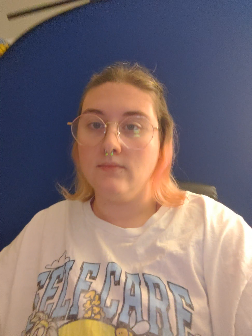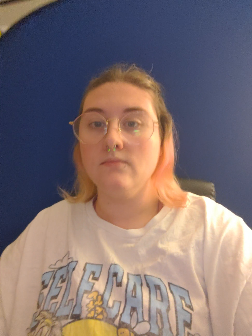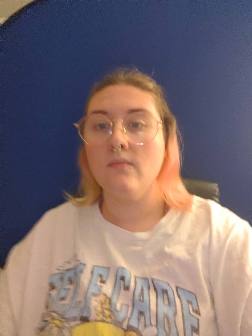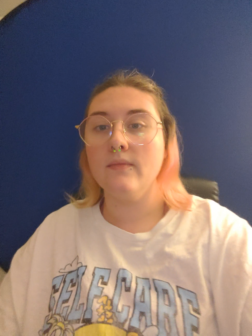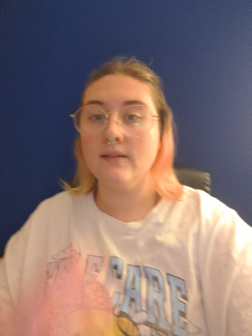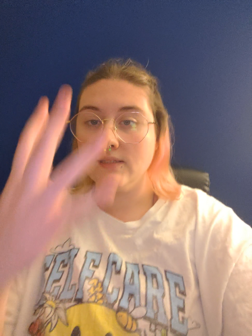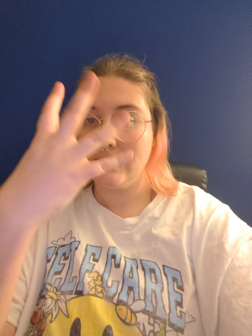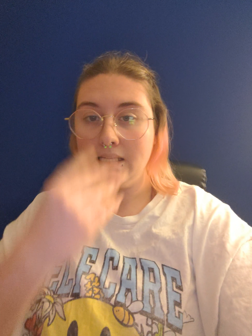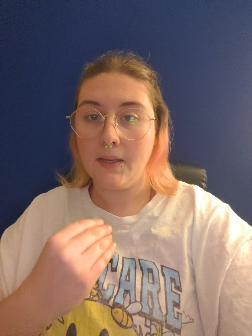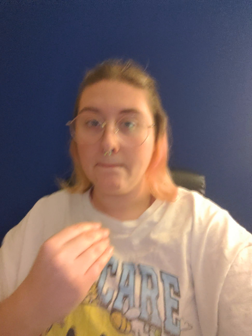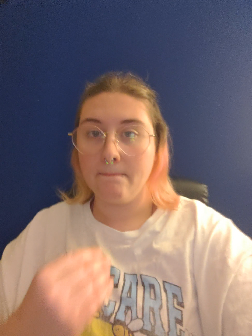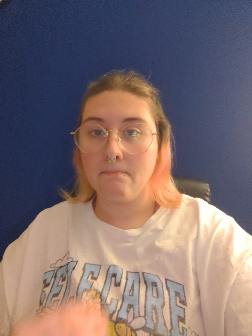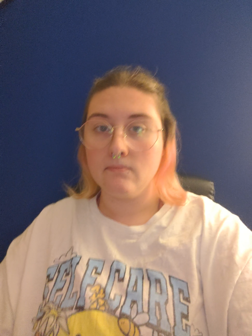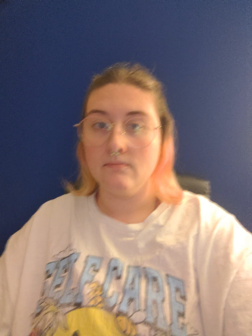sleep